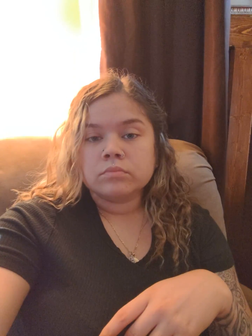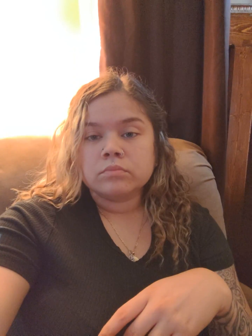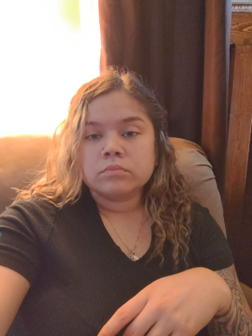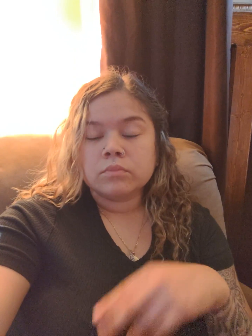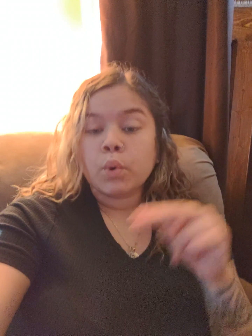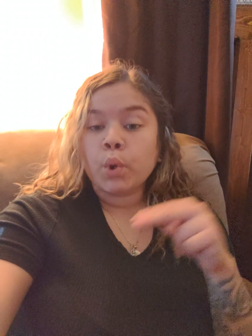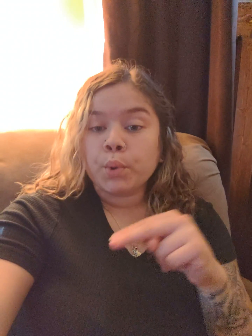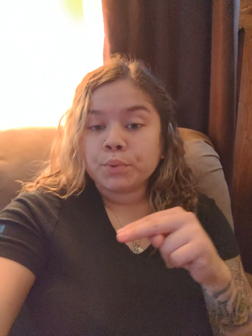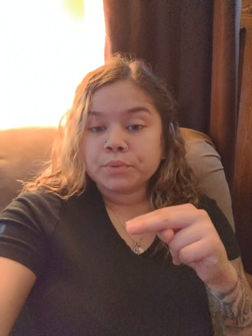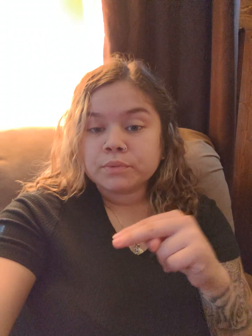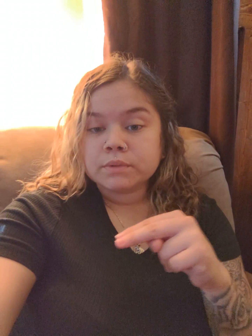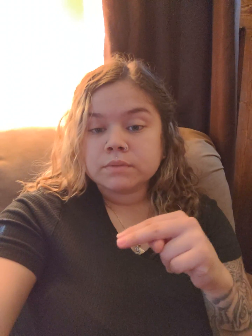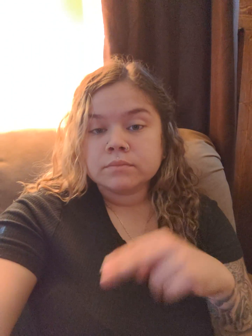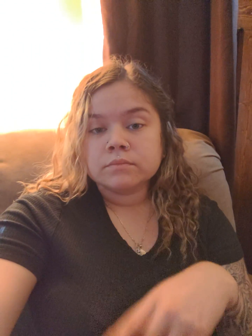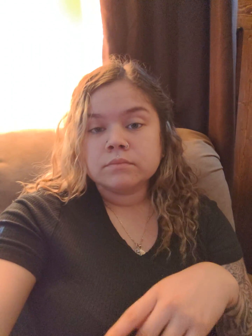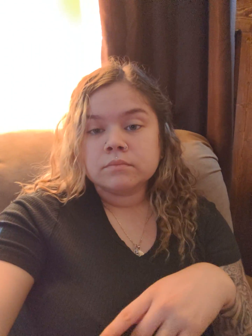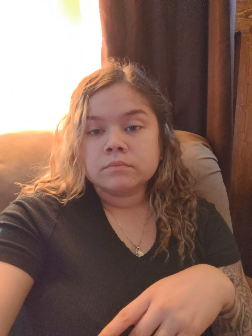nurse